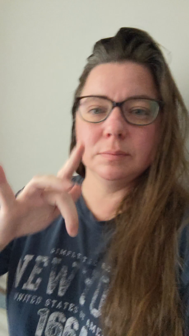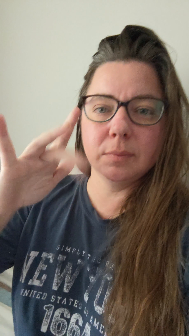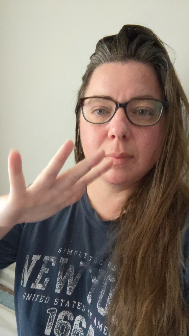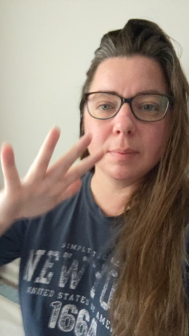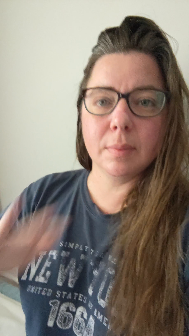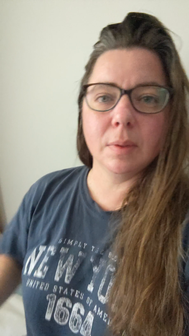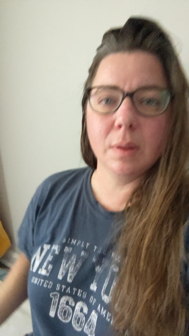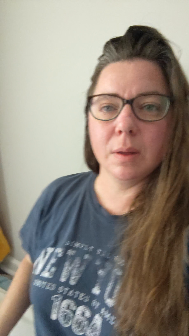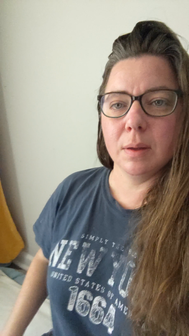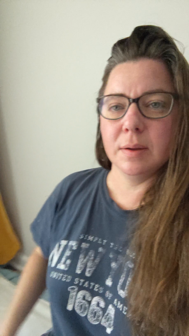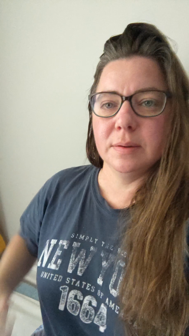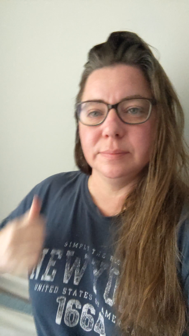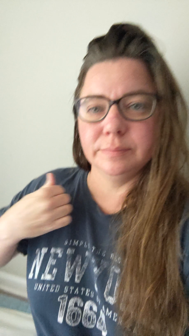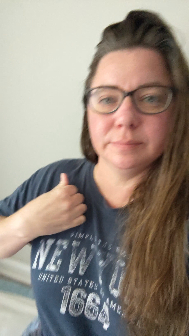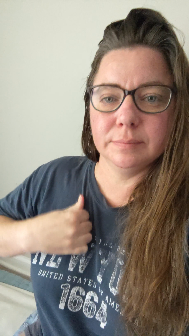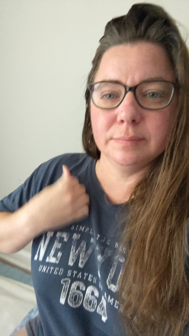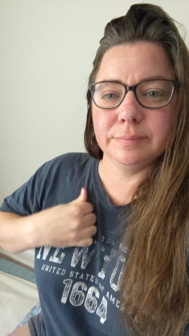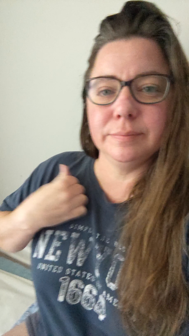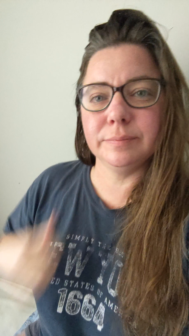bathtub